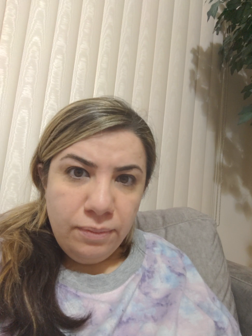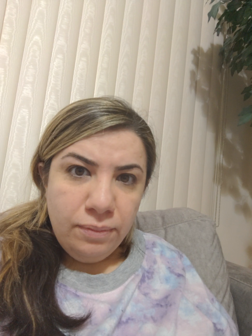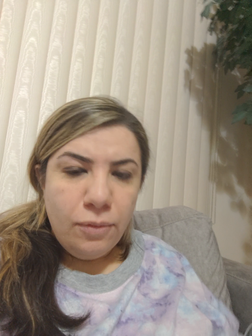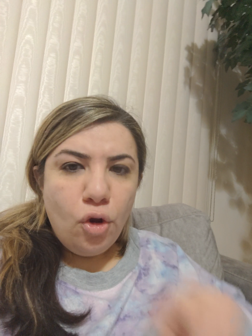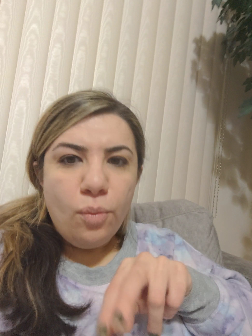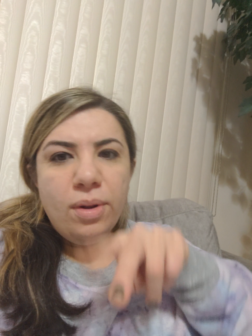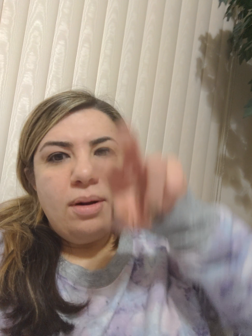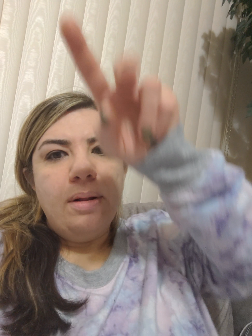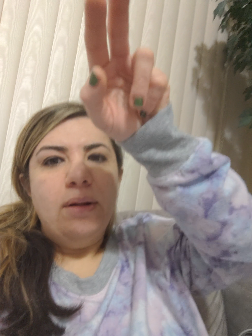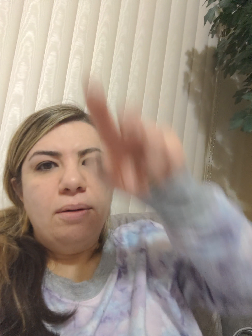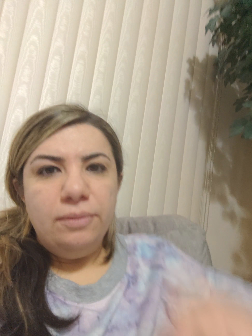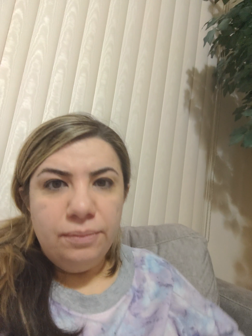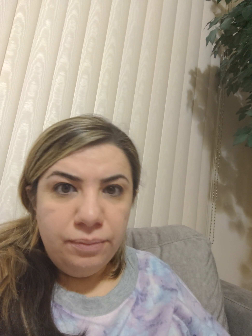stairs